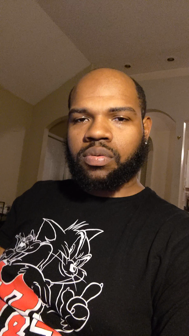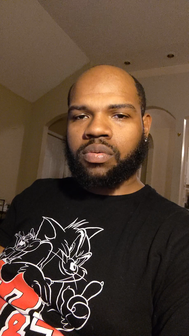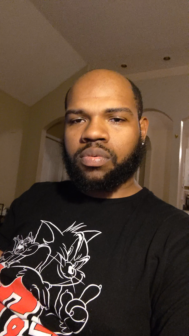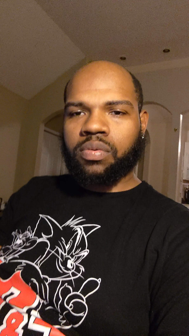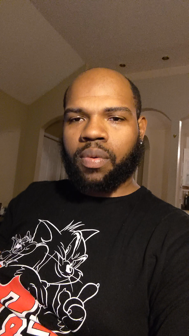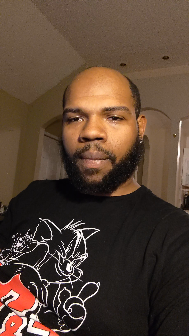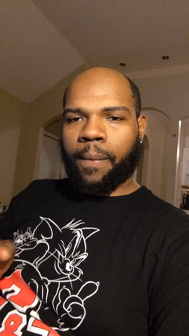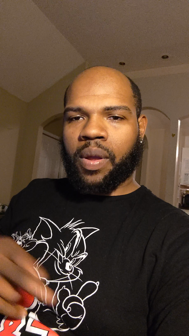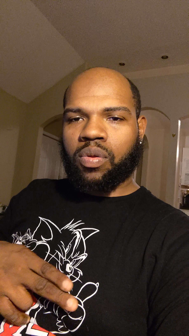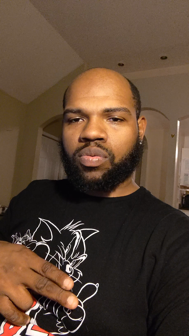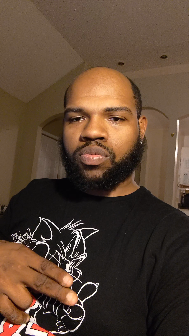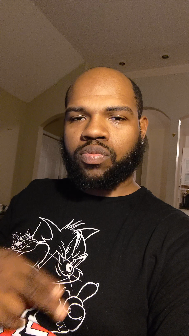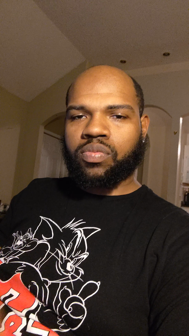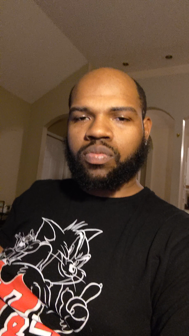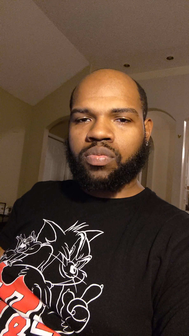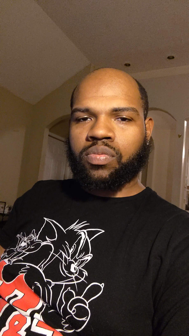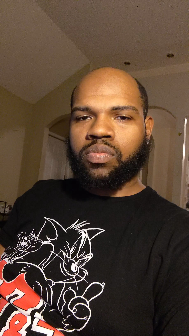belt